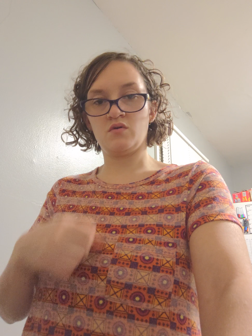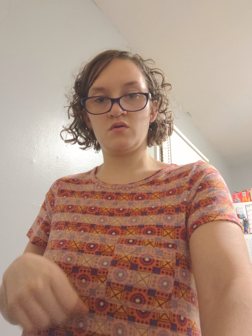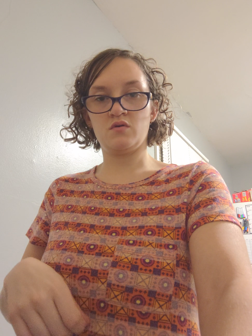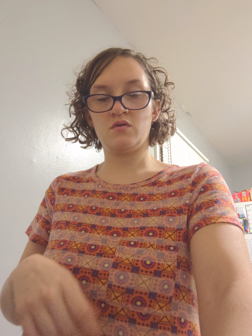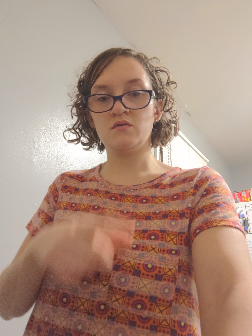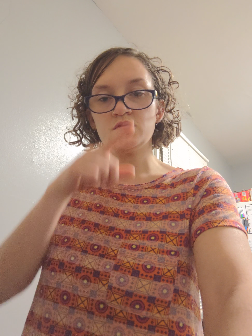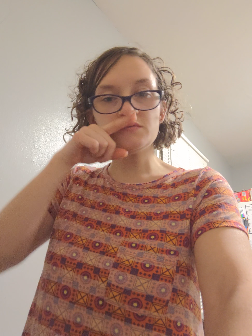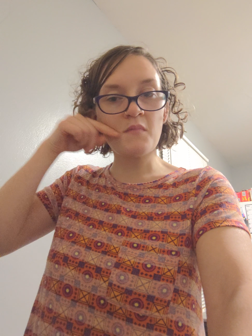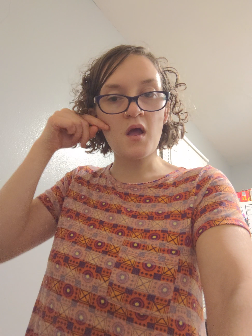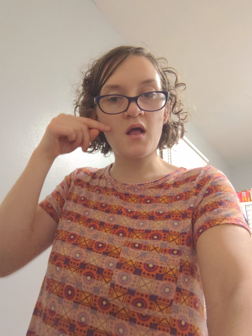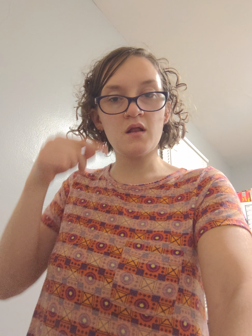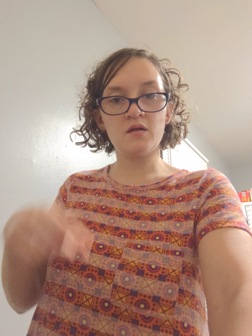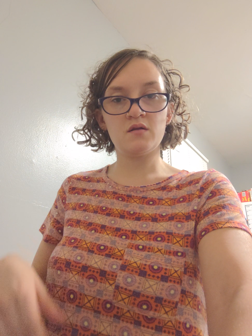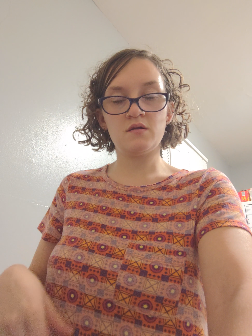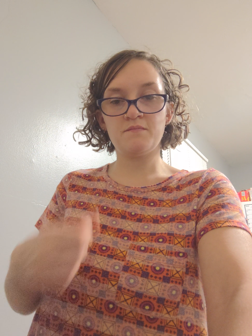smile